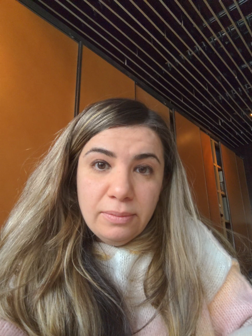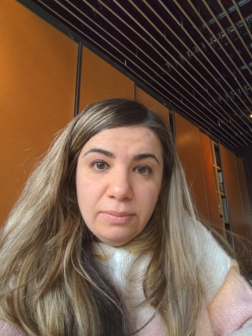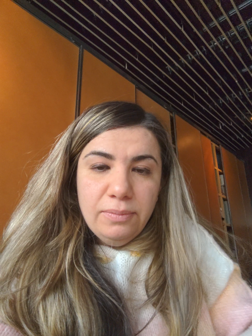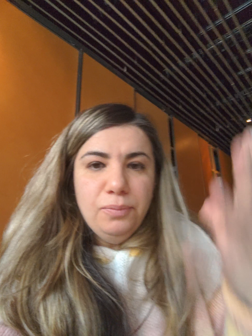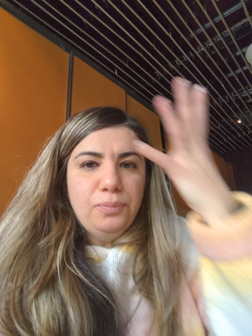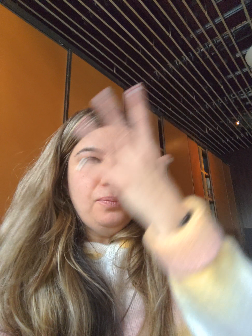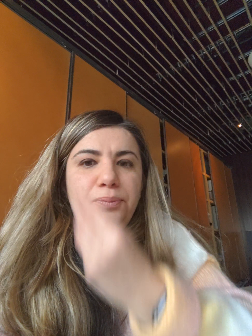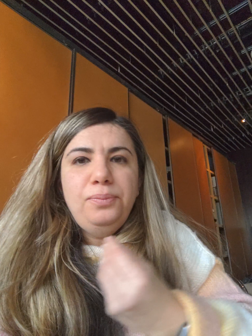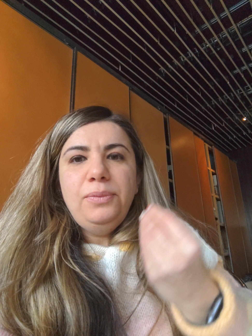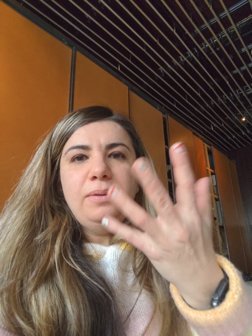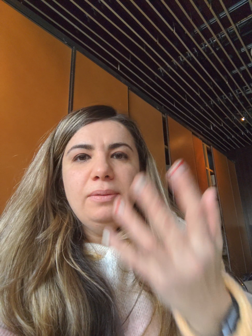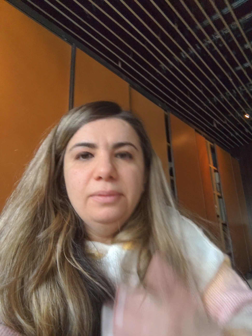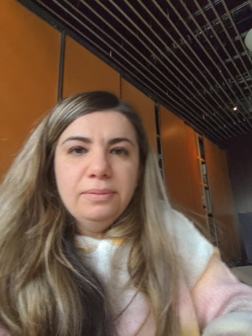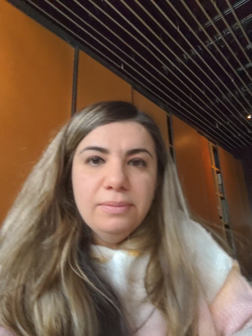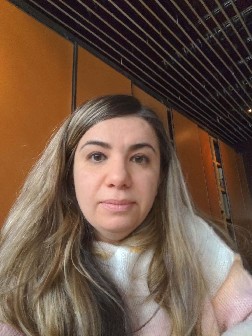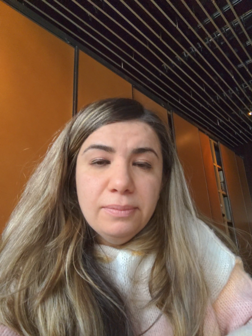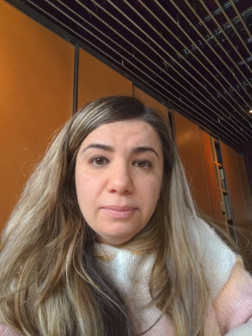pretty